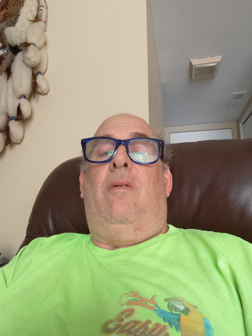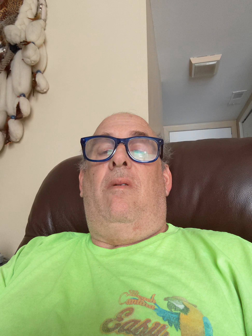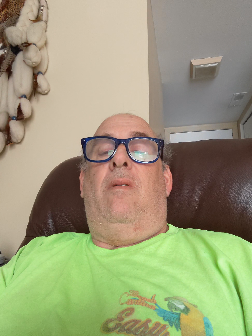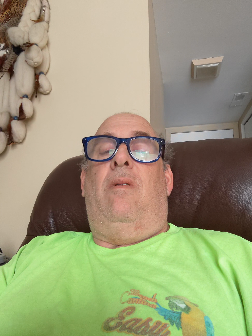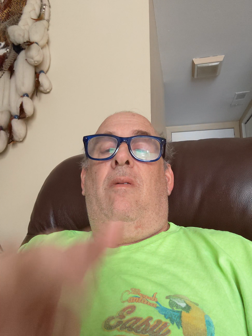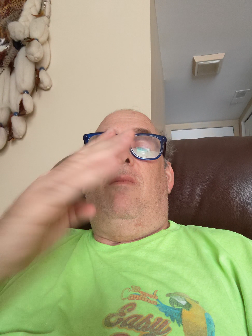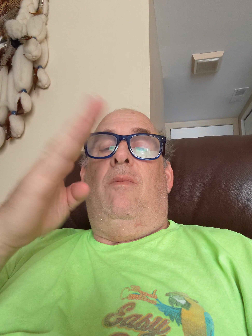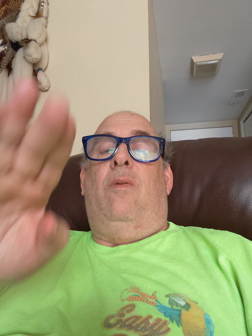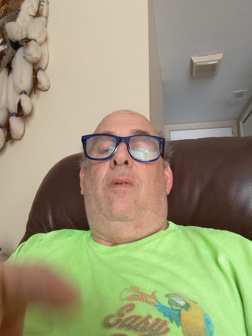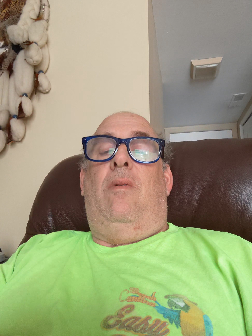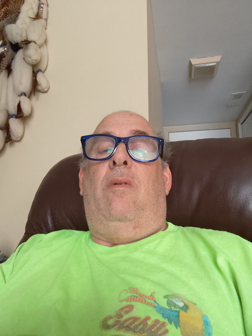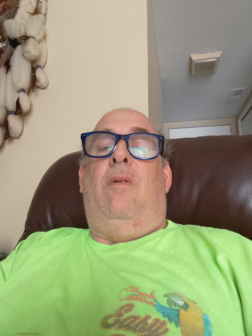blue